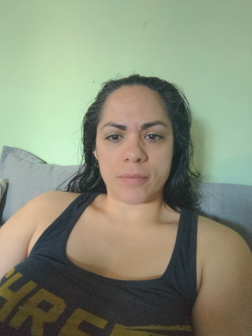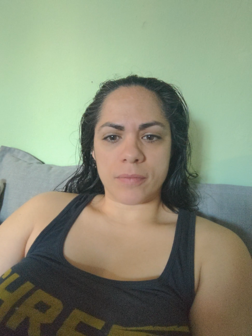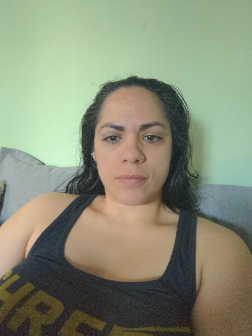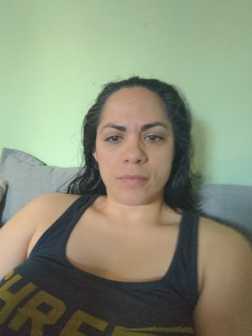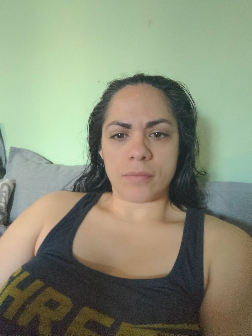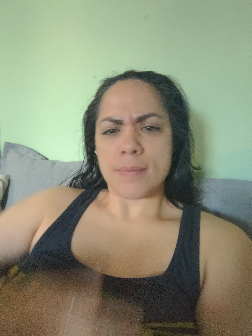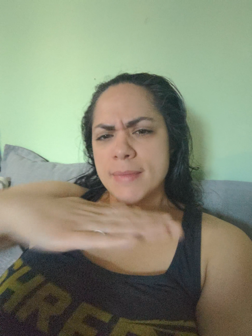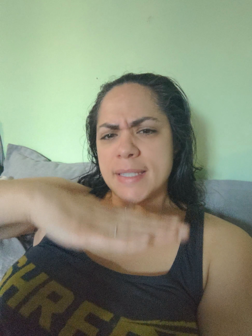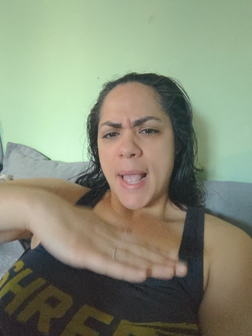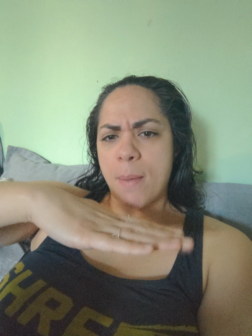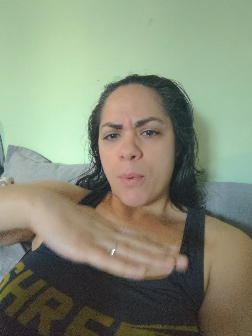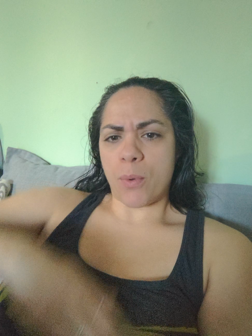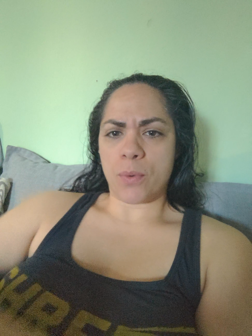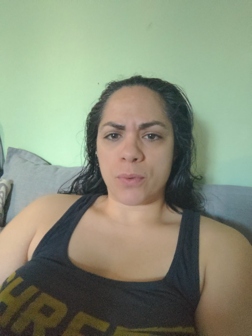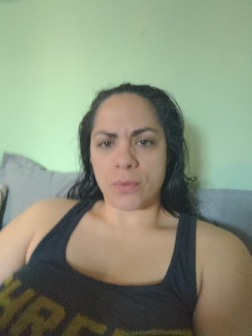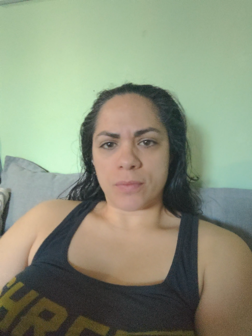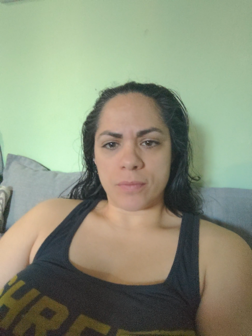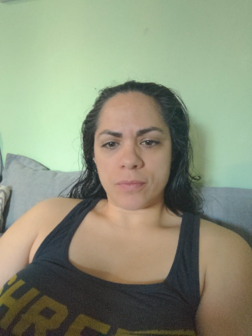table